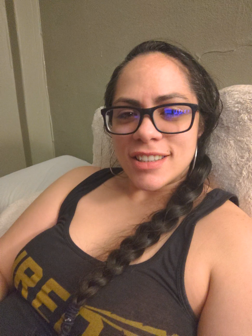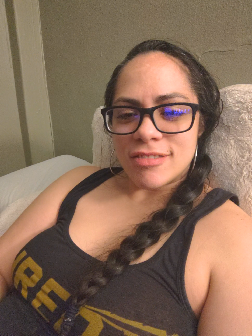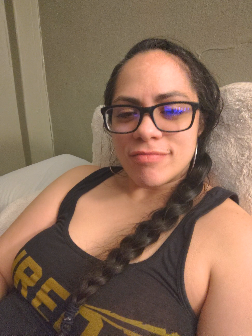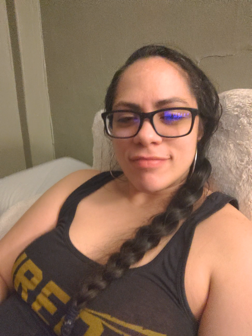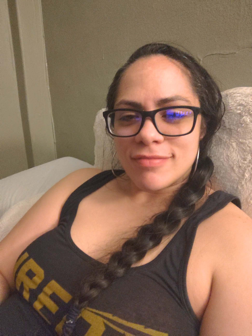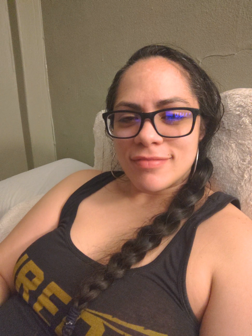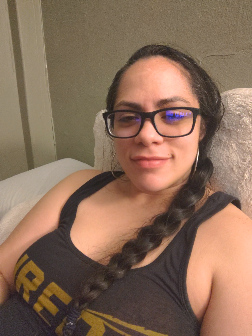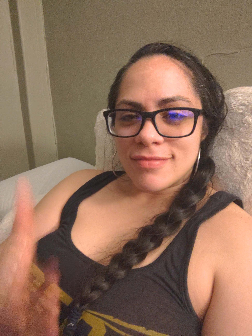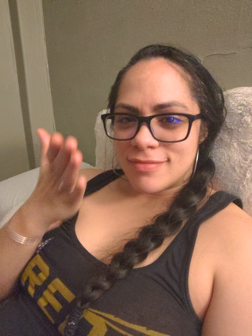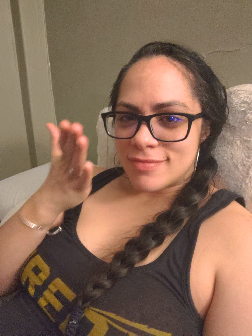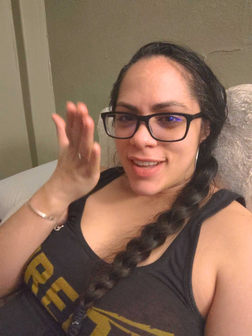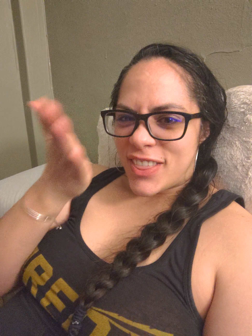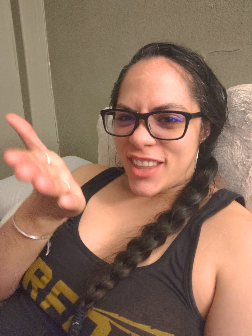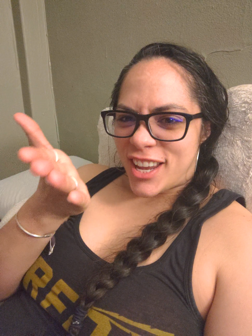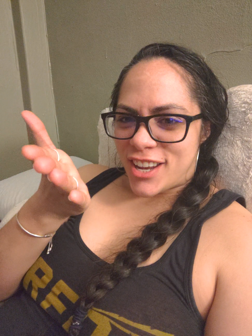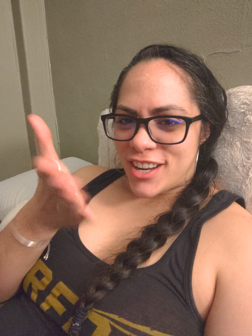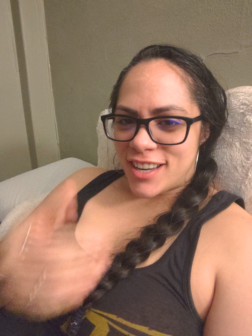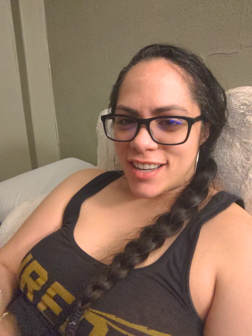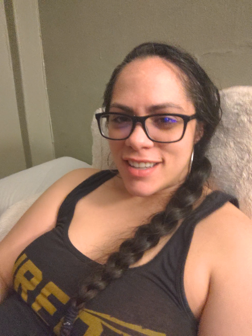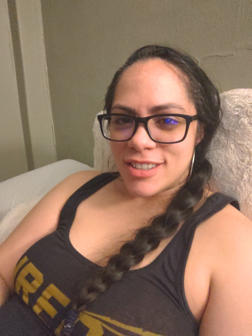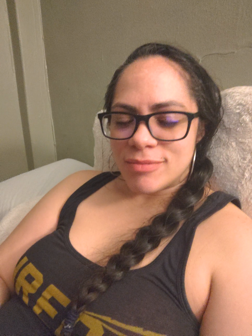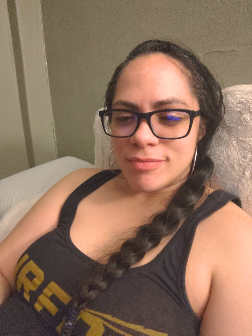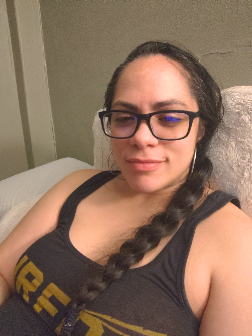there